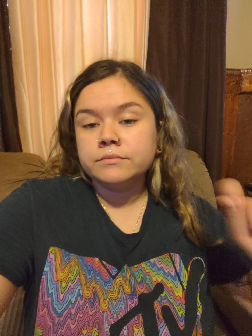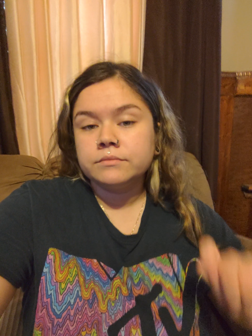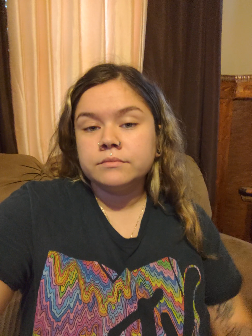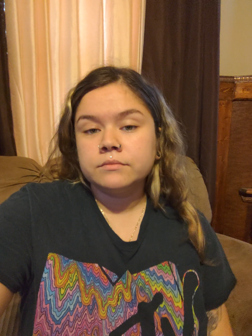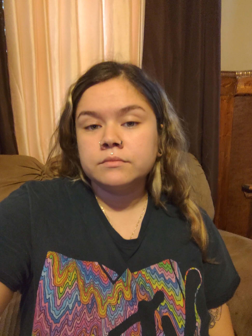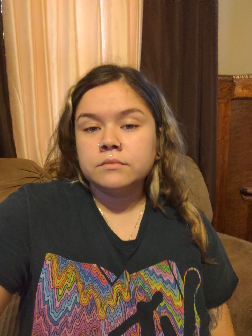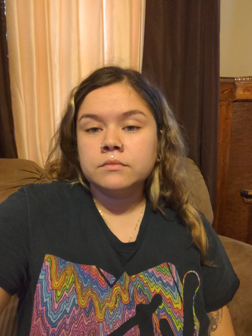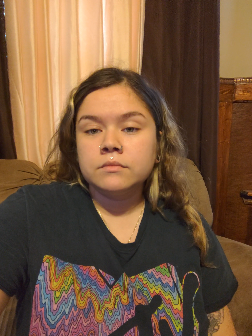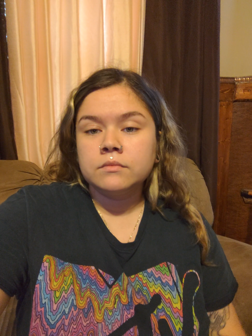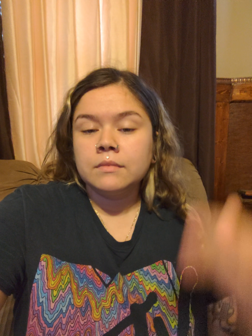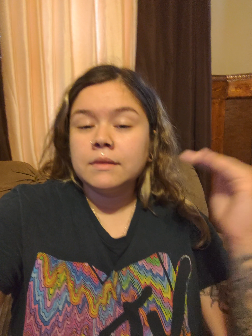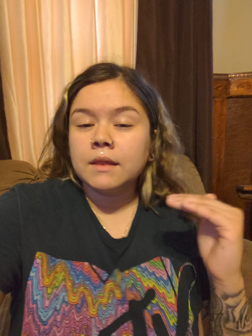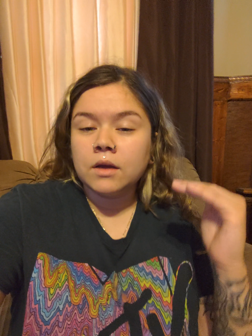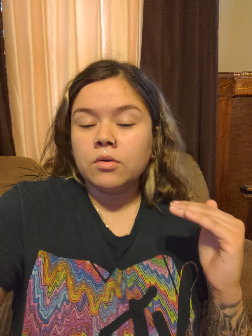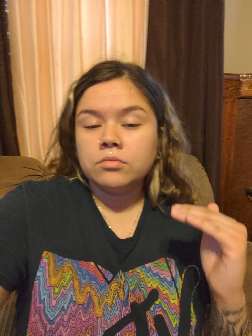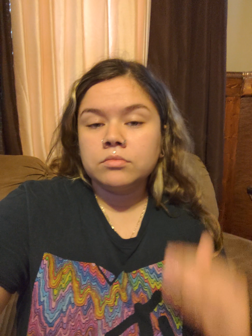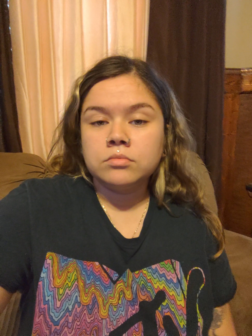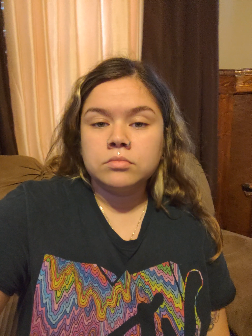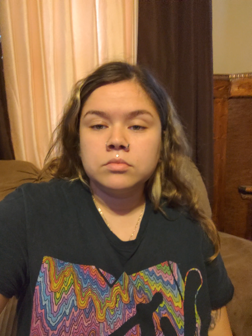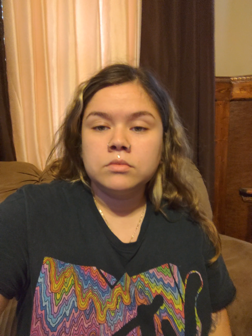little